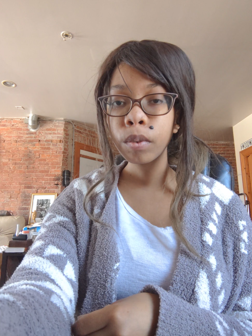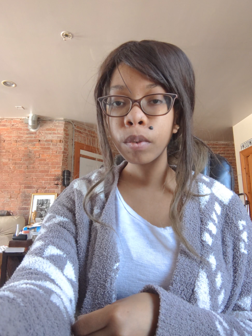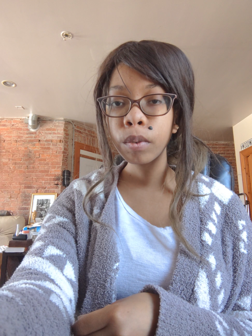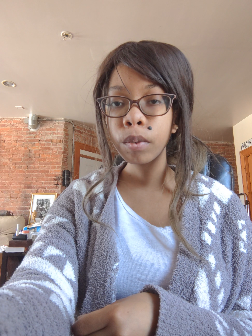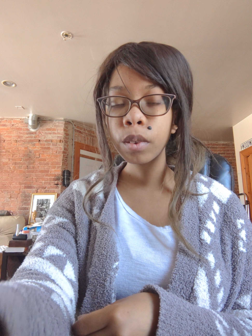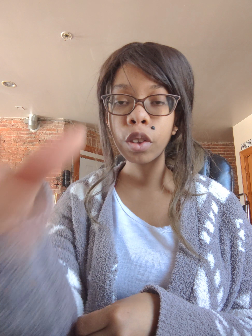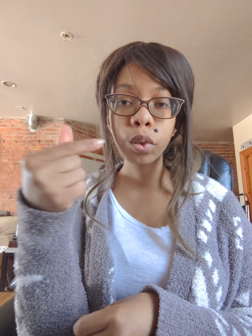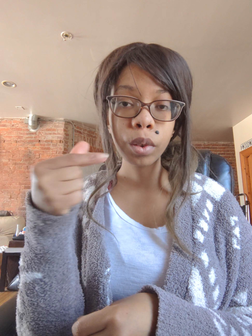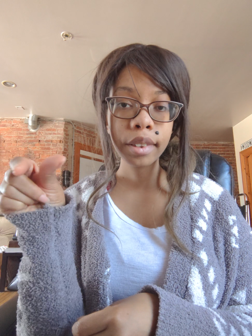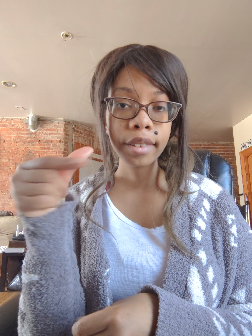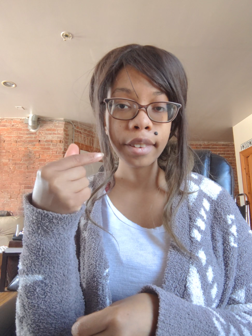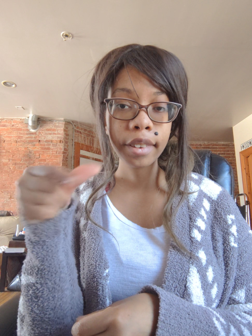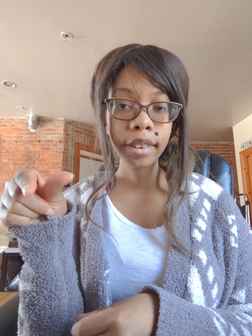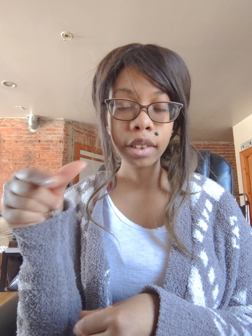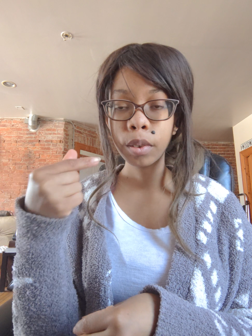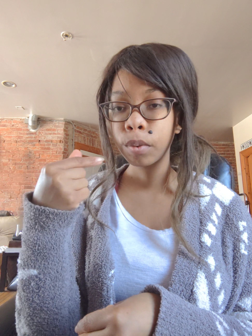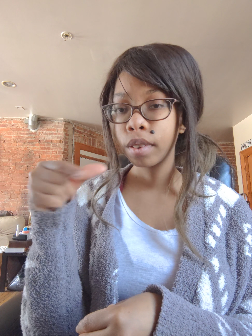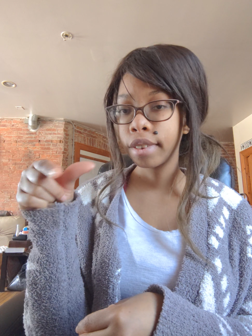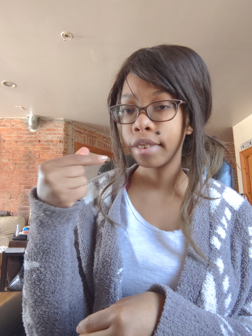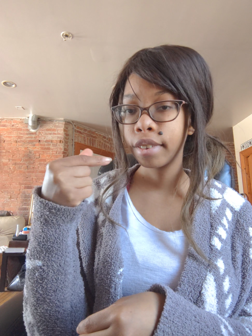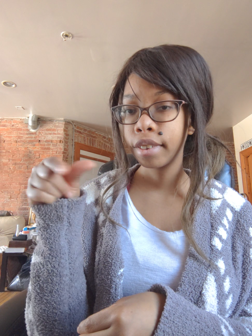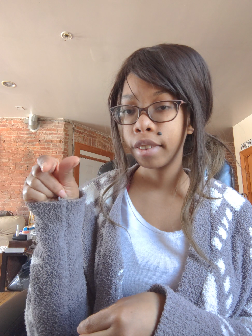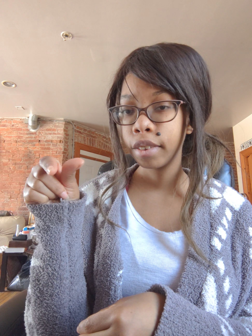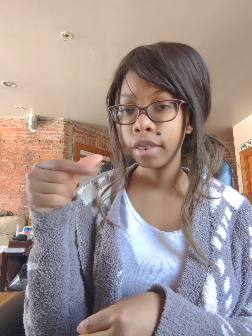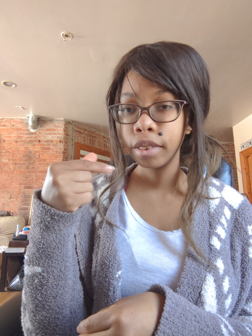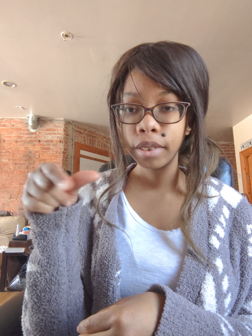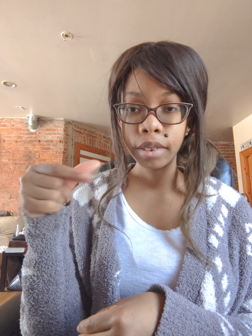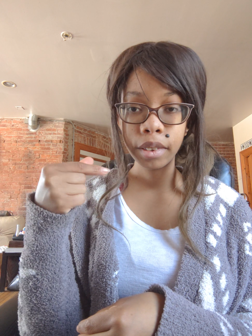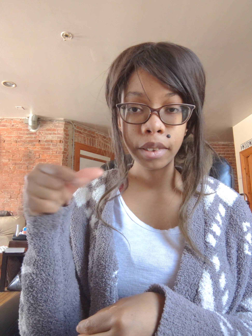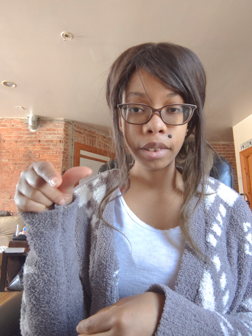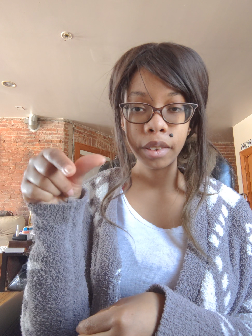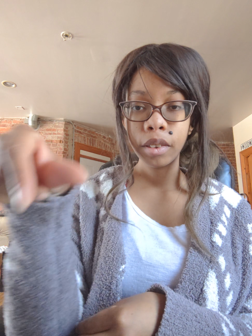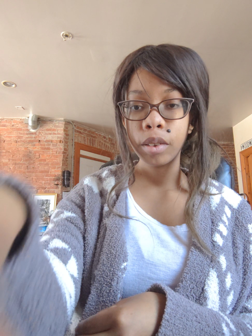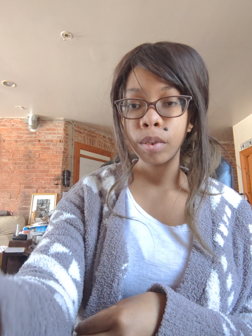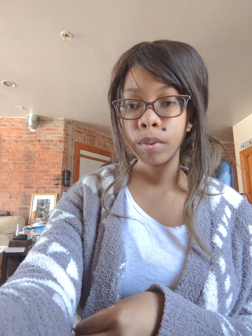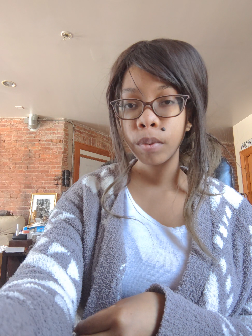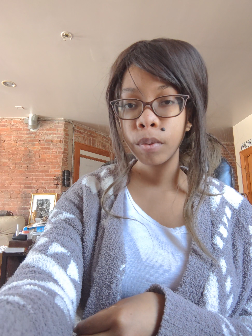green